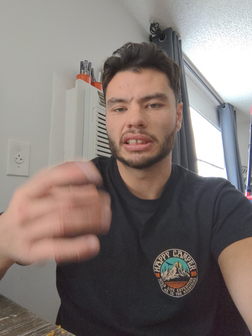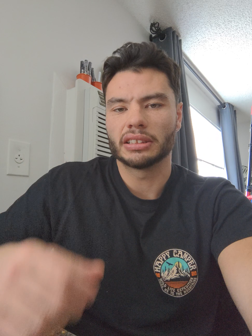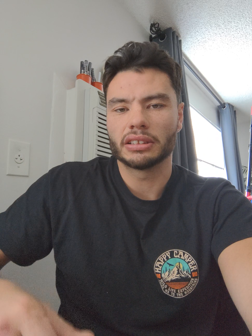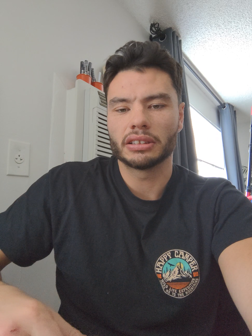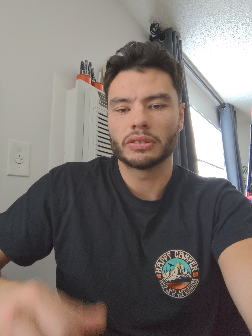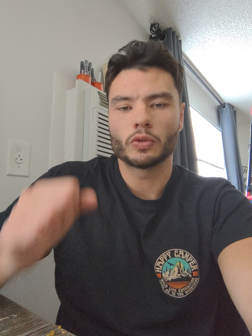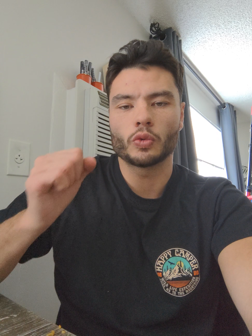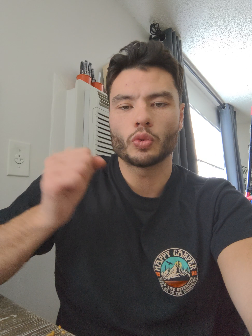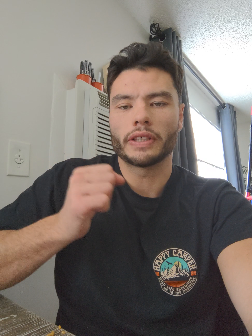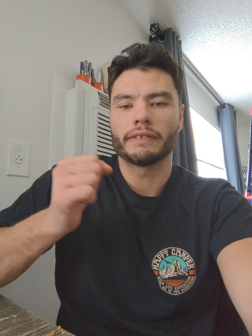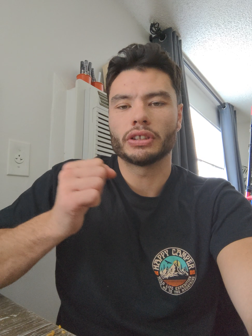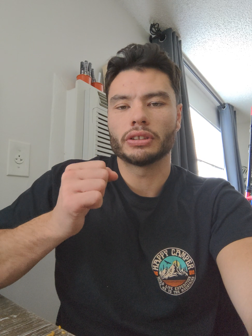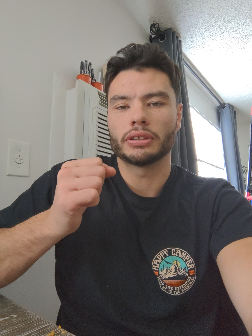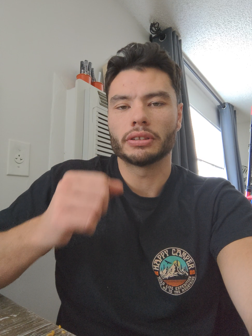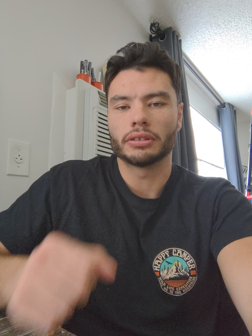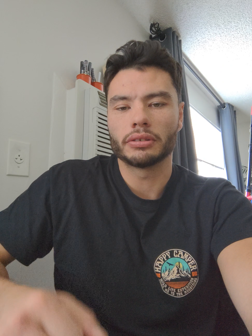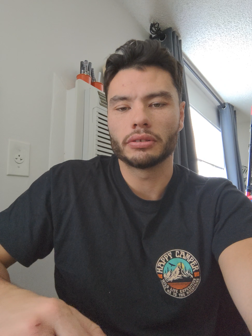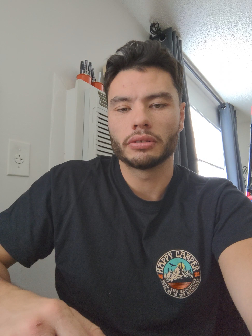refrigerator